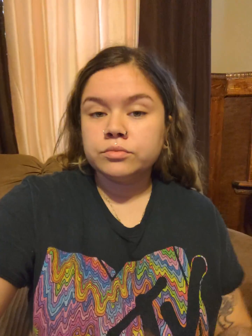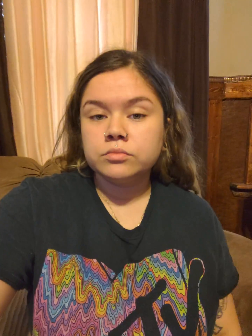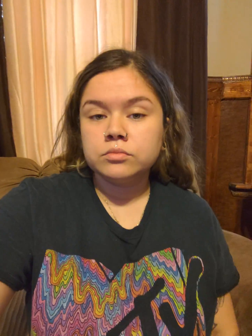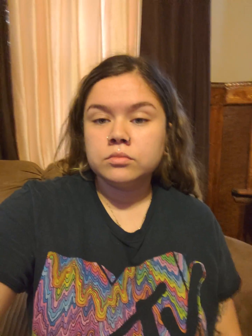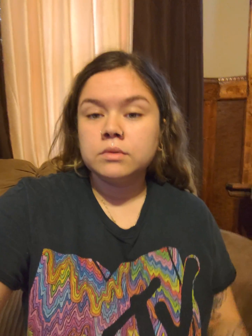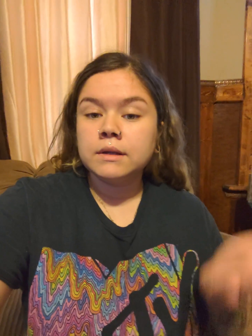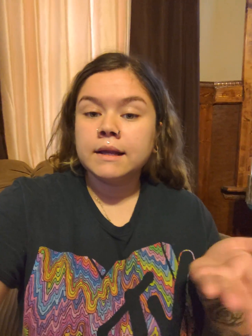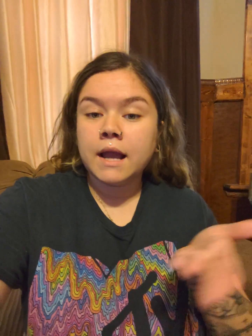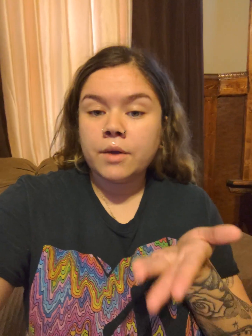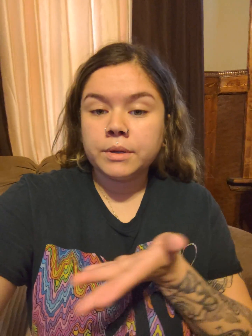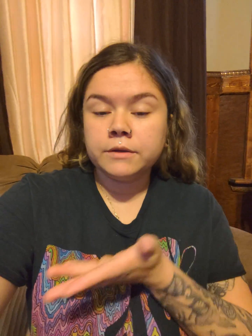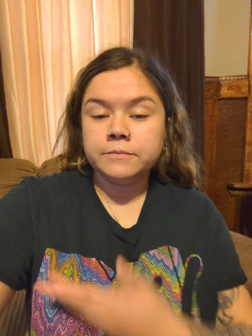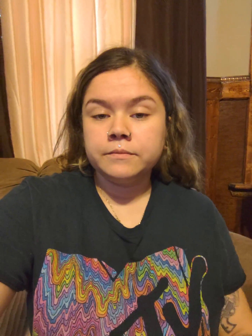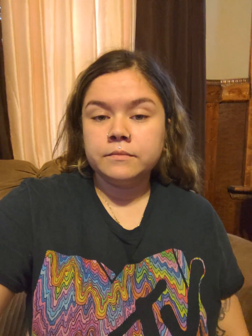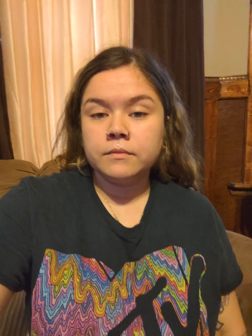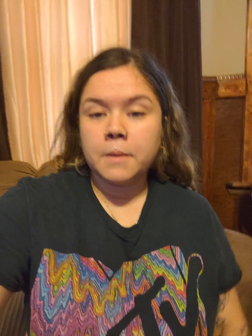carry